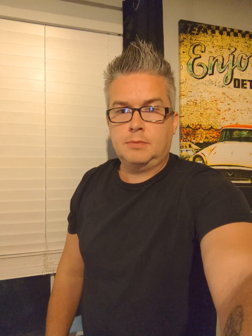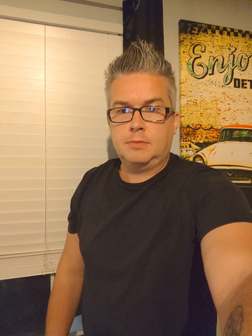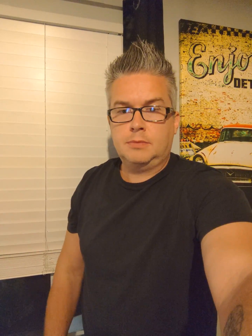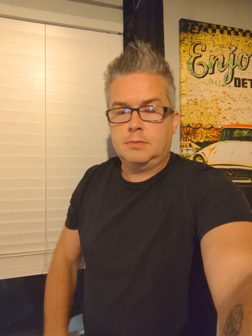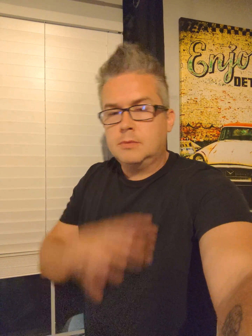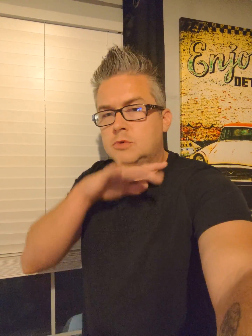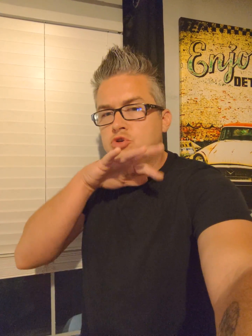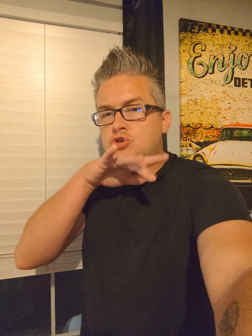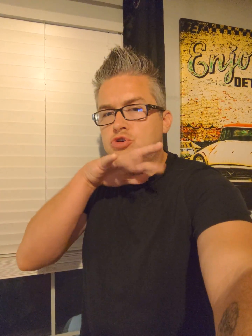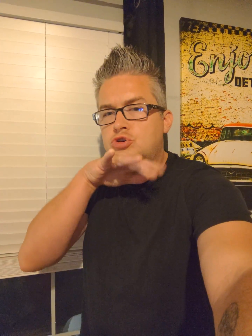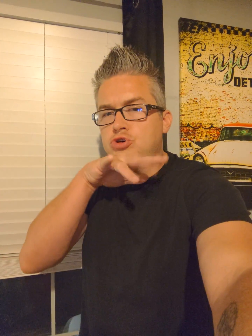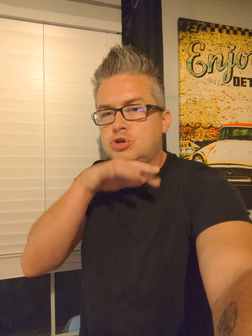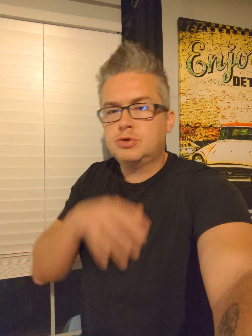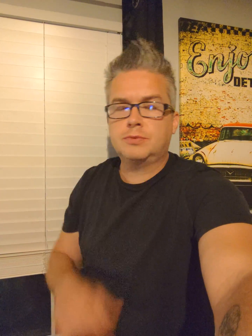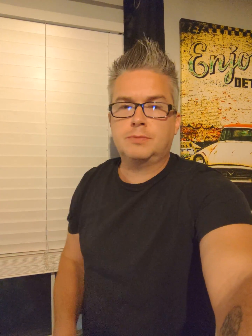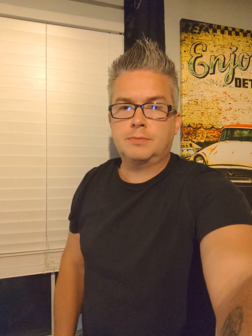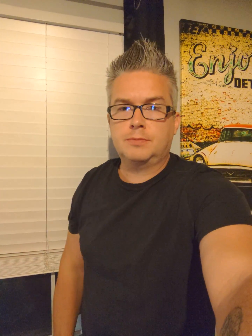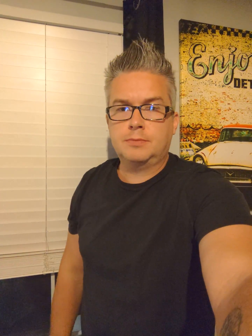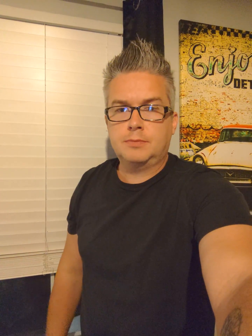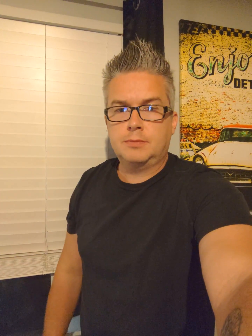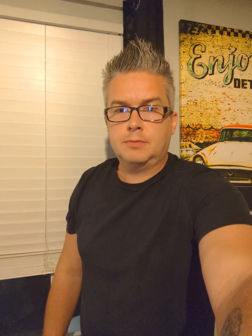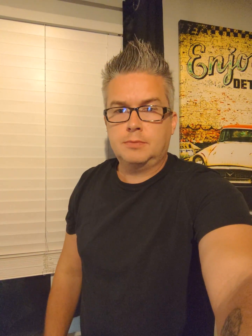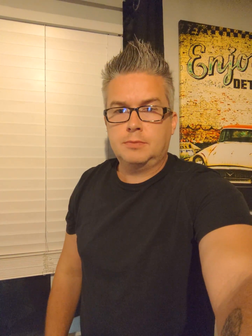naughty